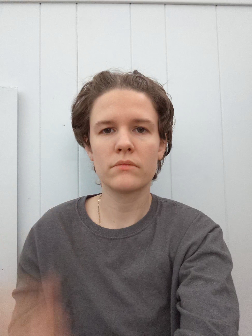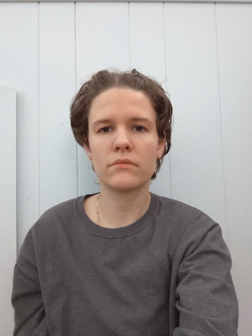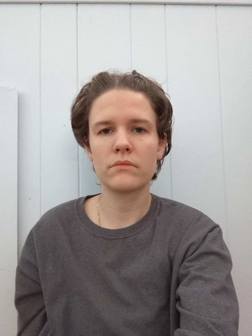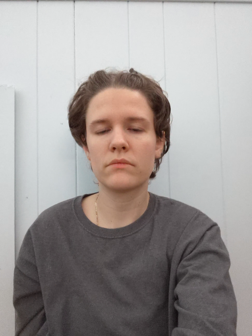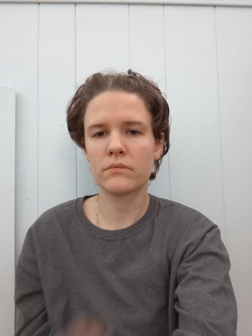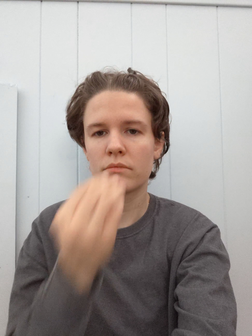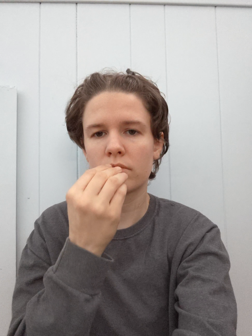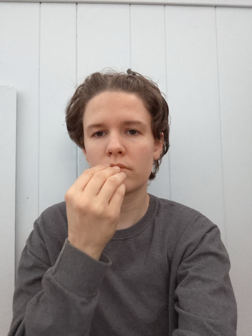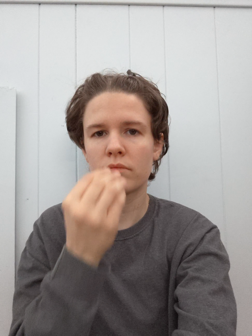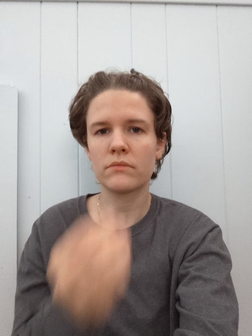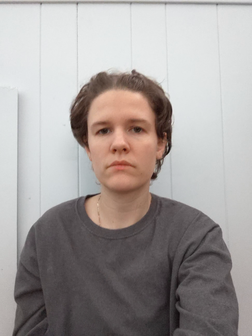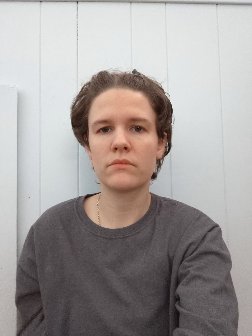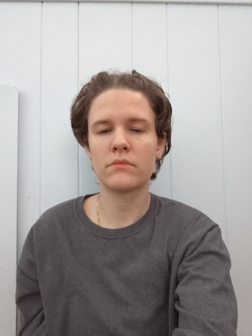food